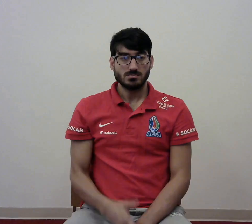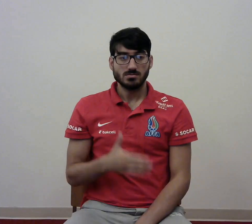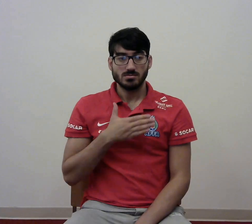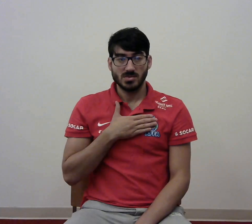mən